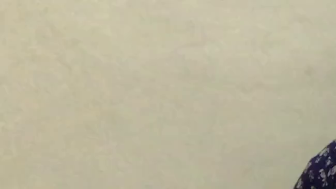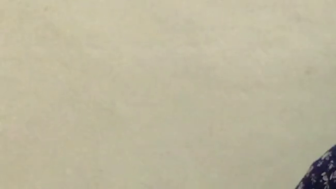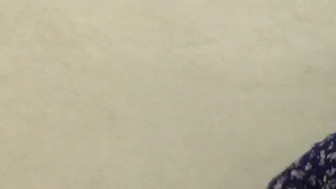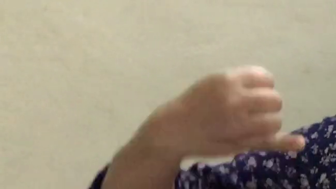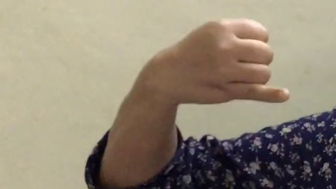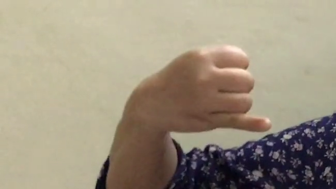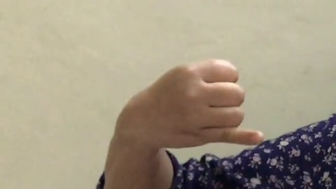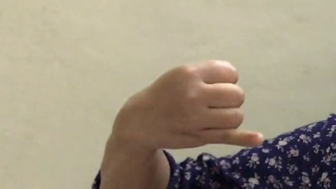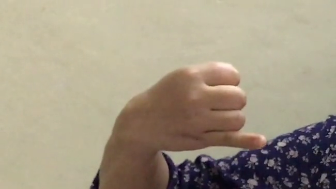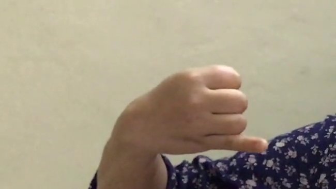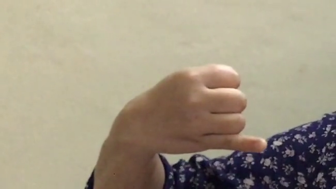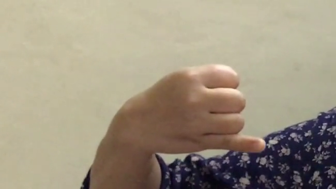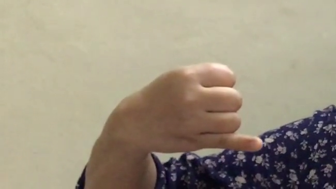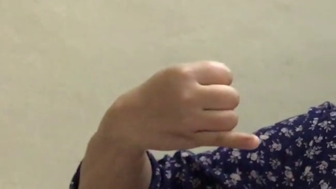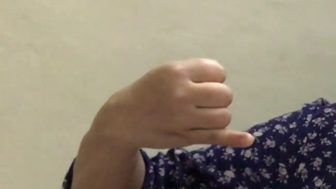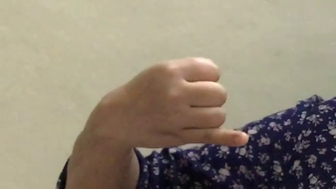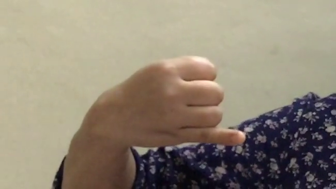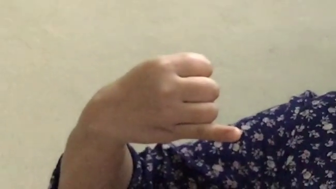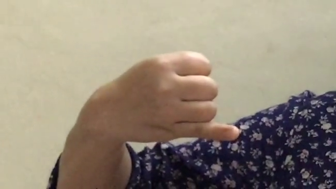ढ